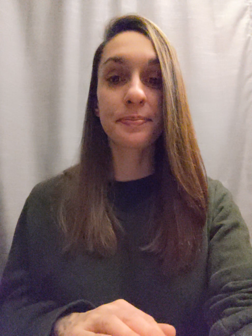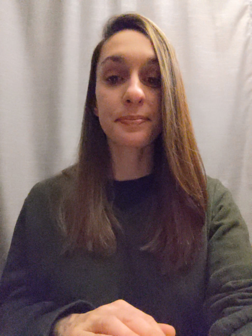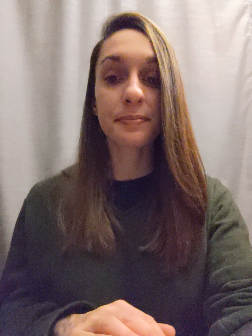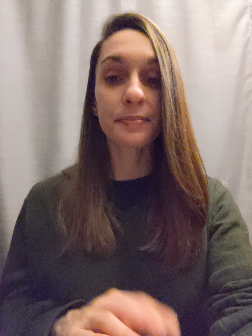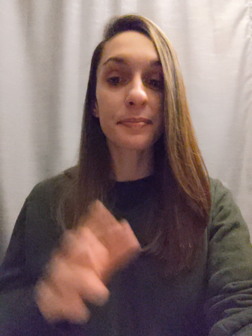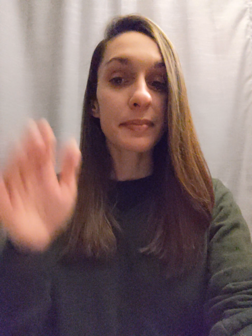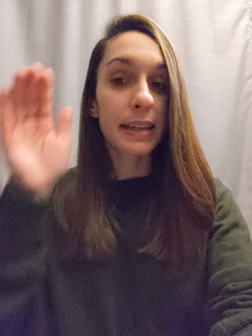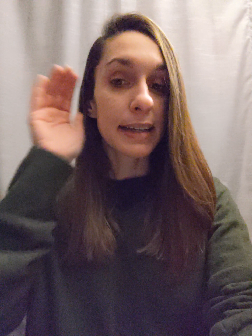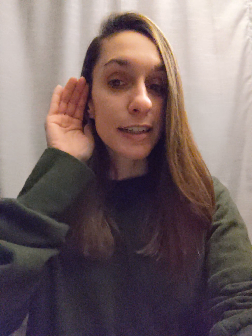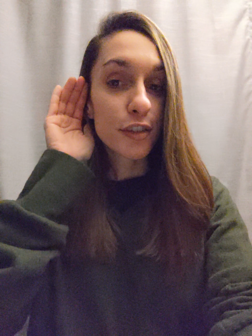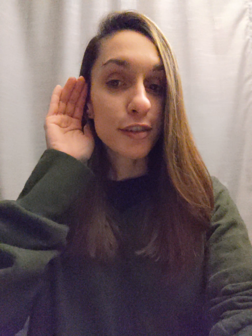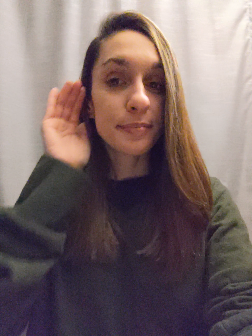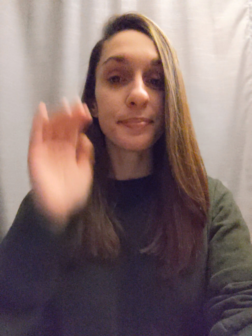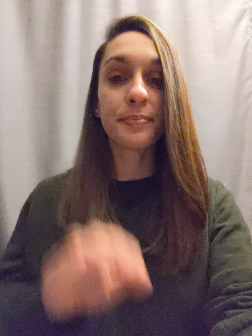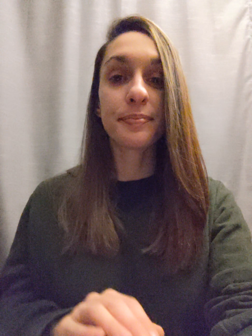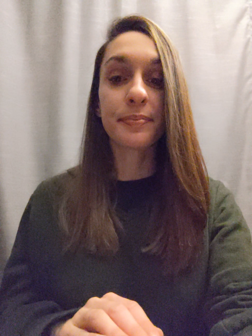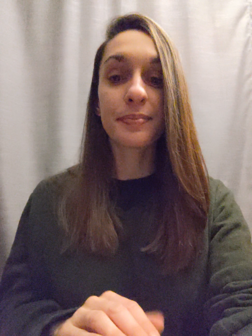hear